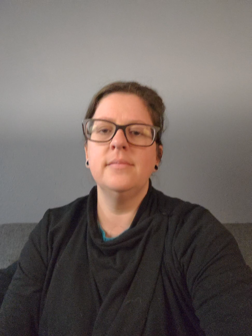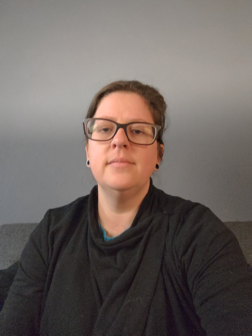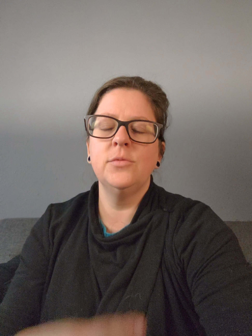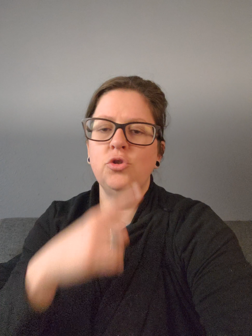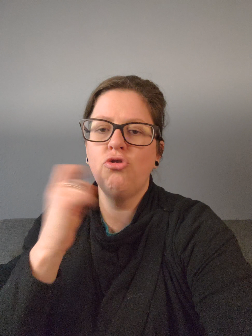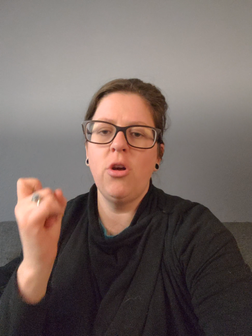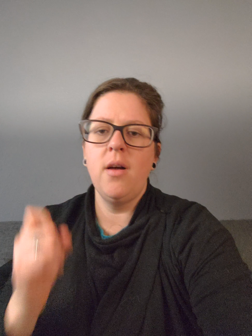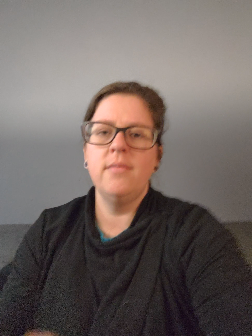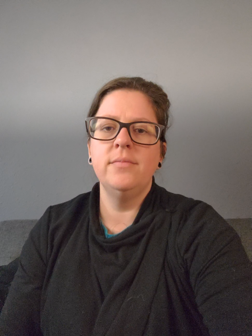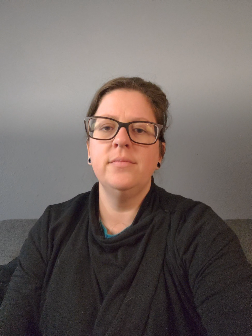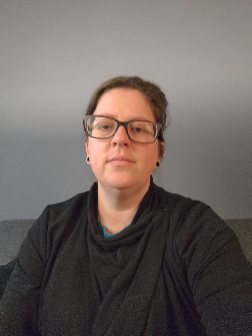dry